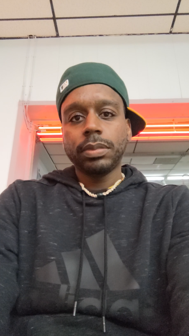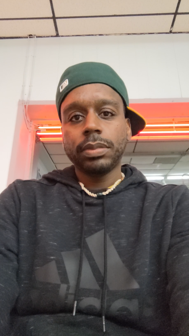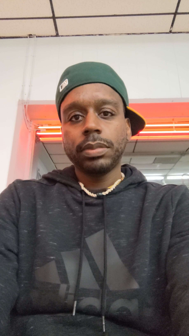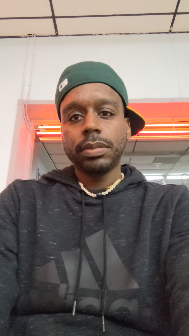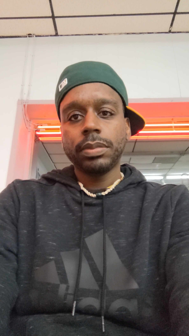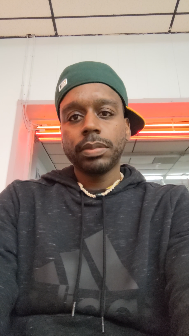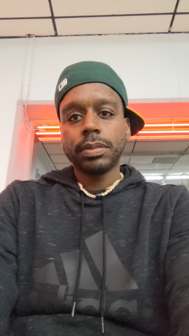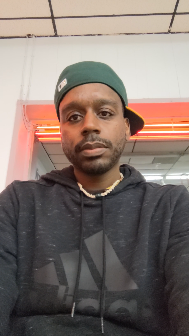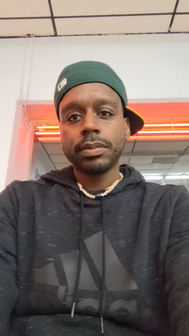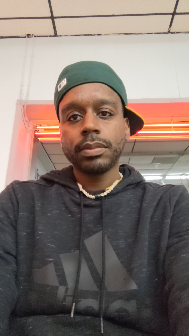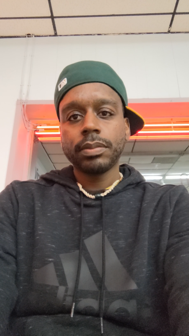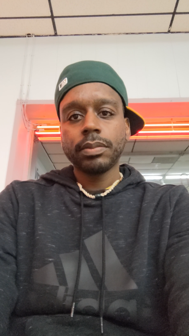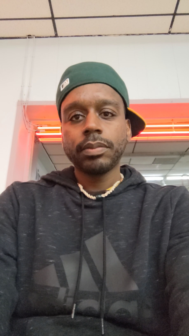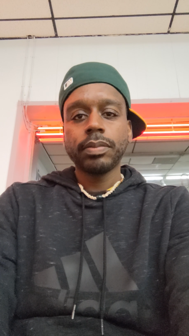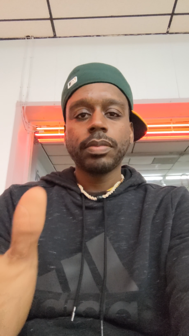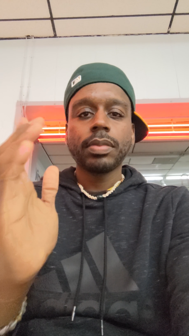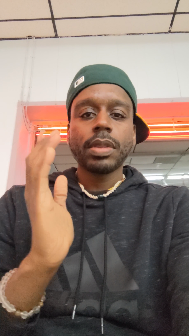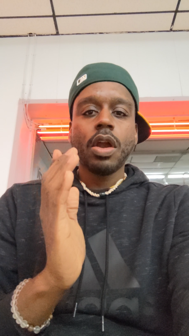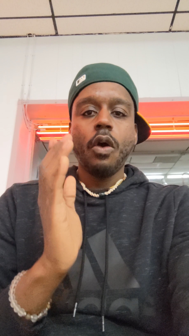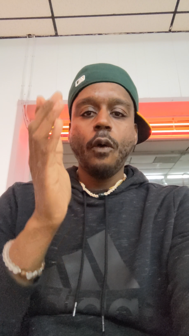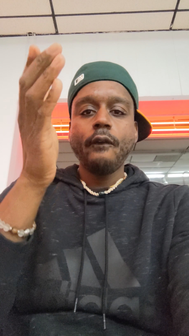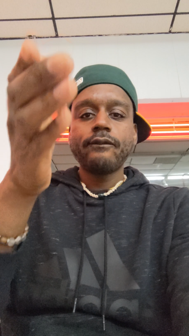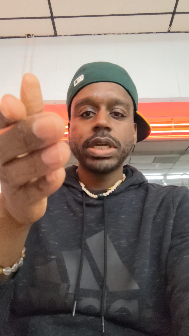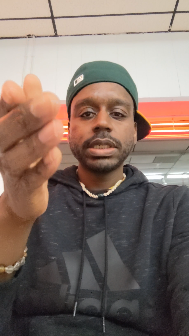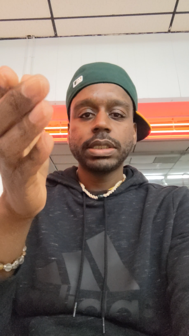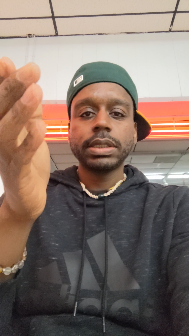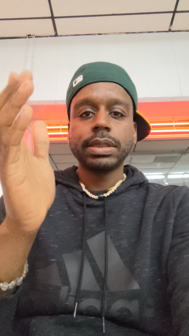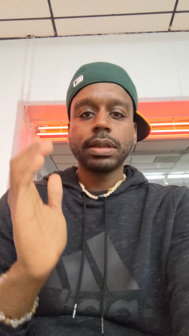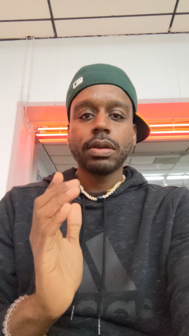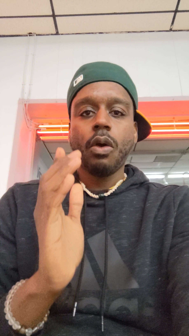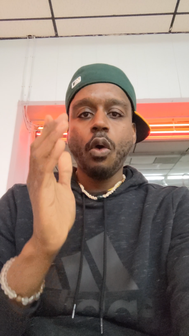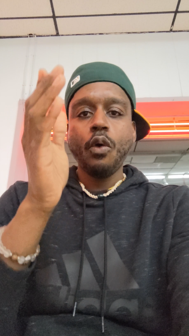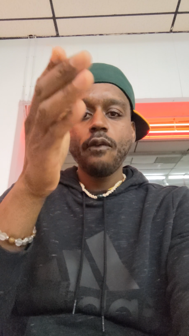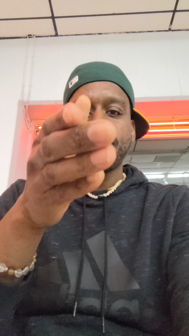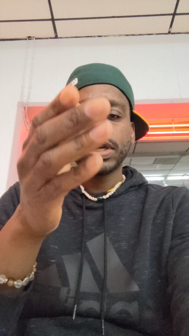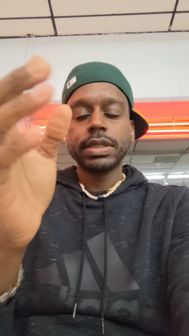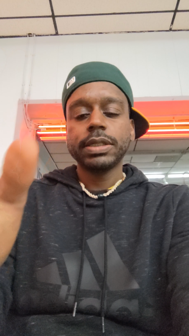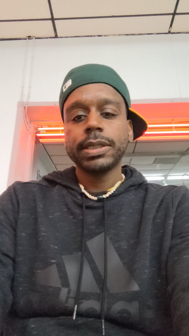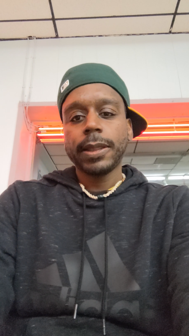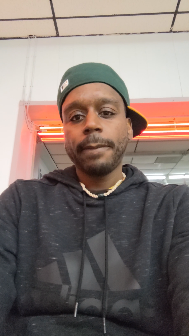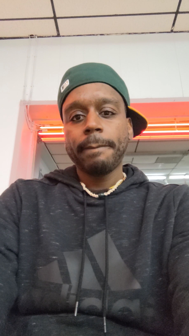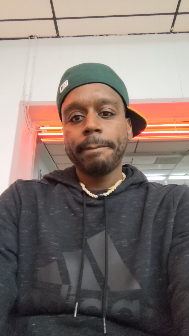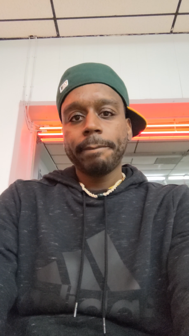over